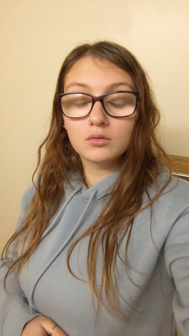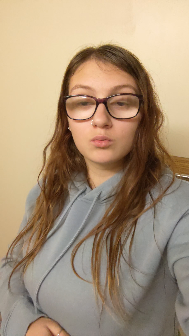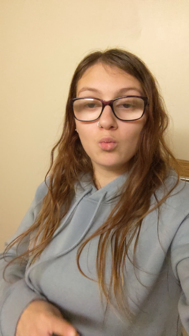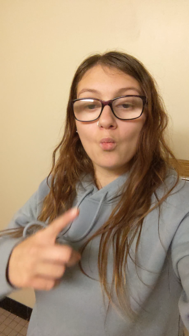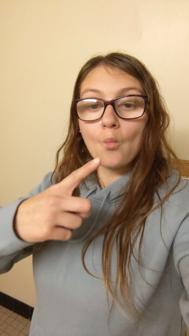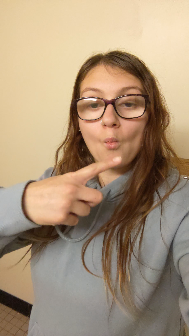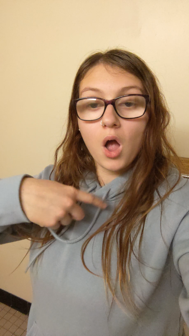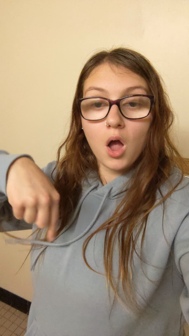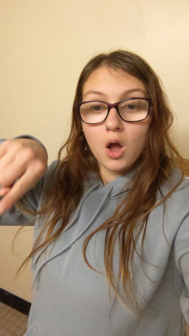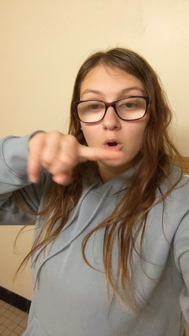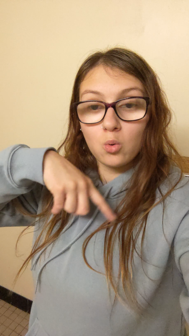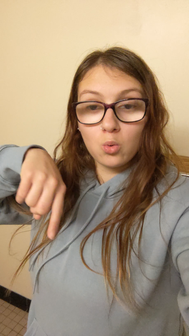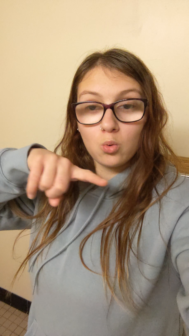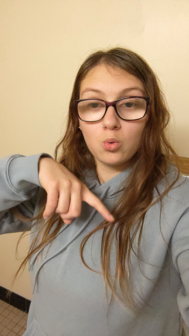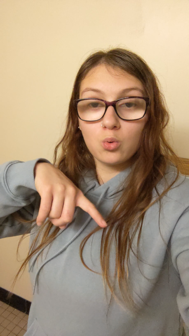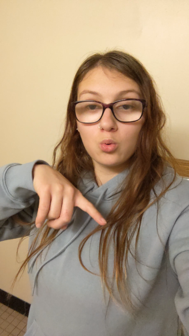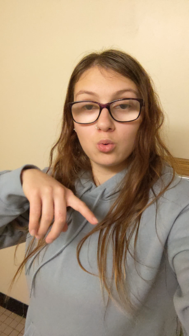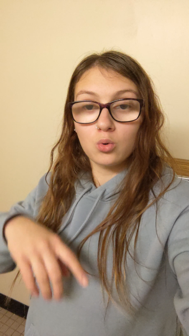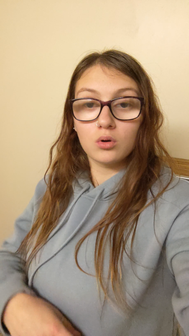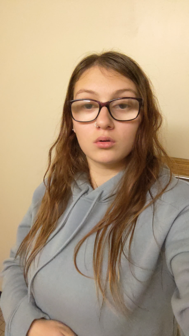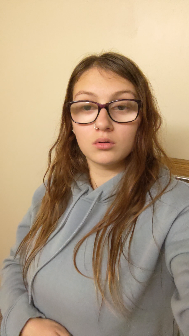around